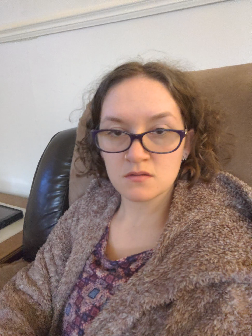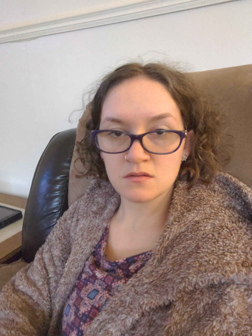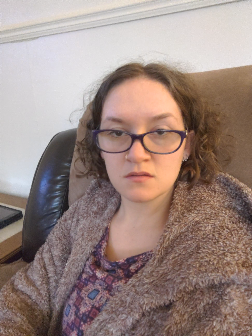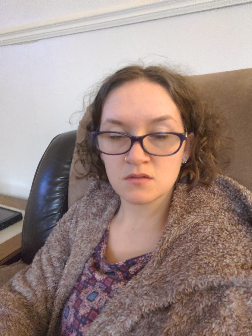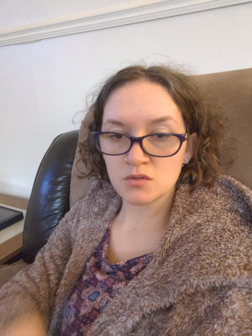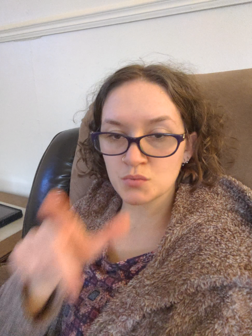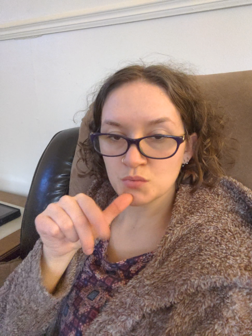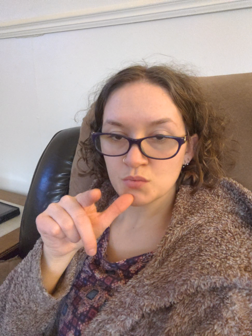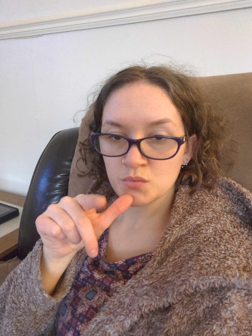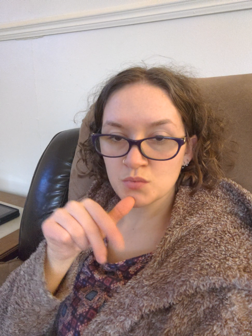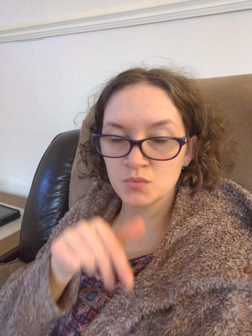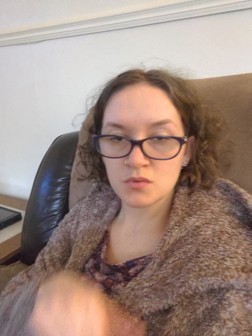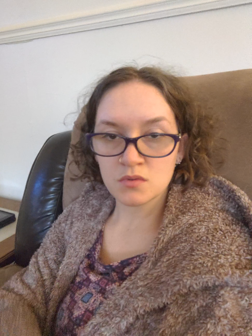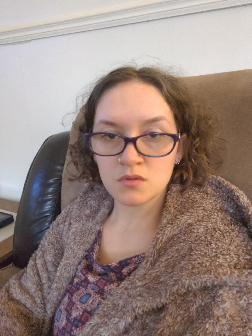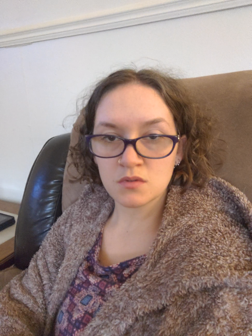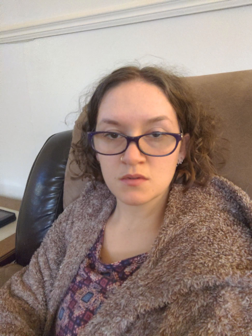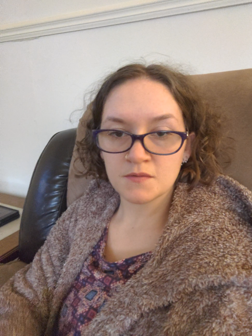who